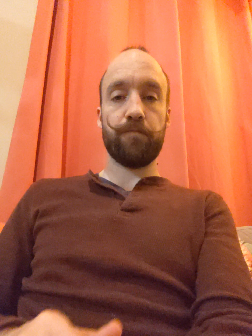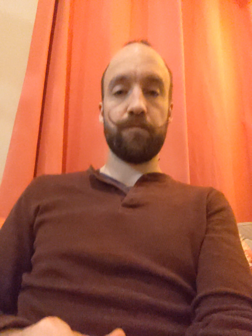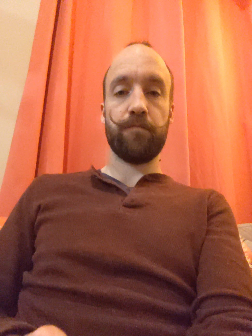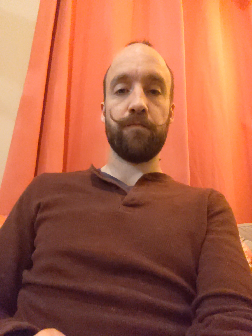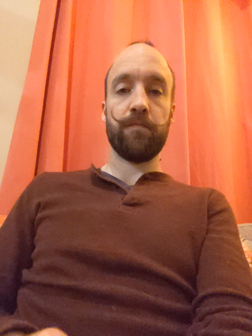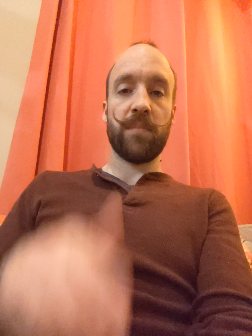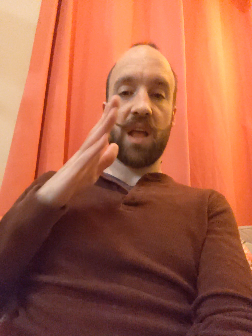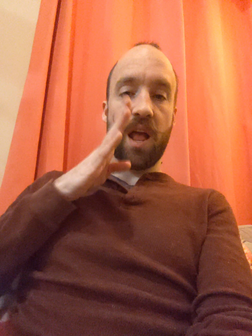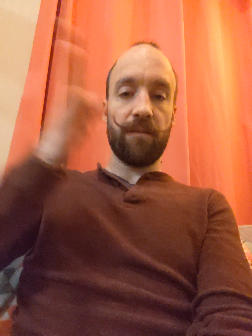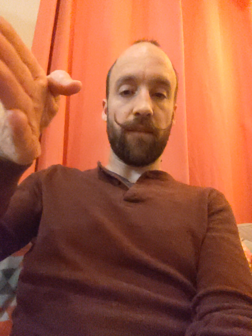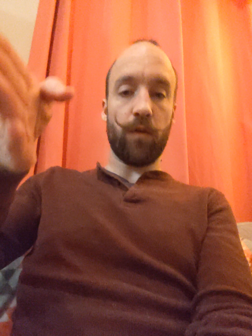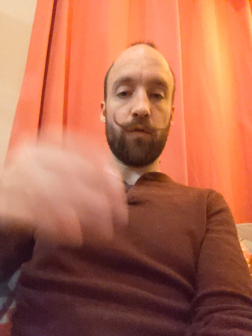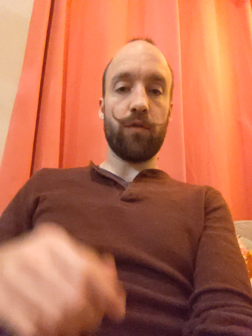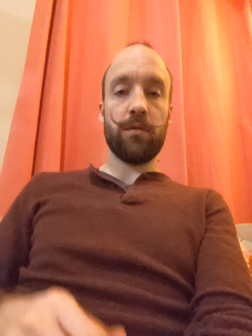after